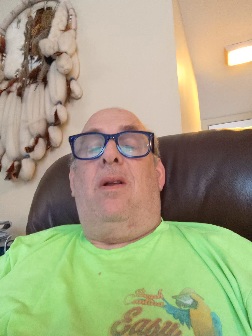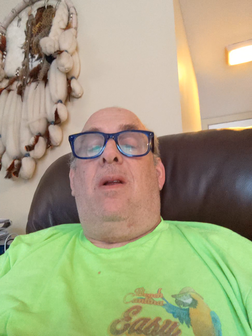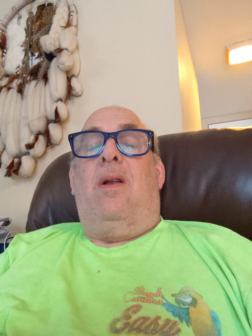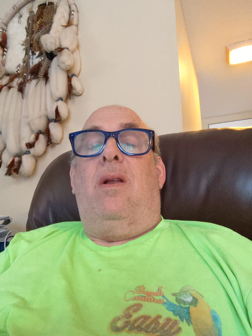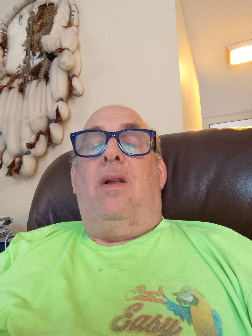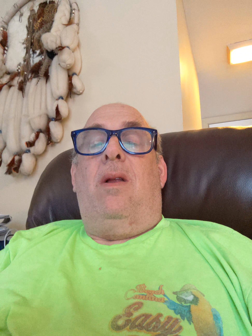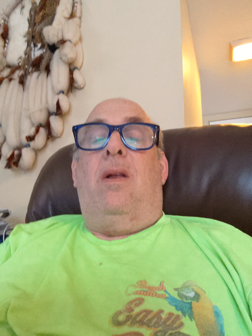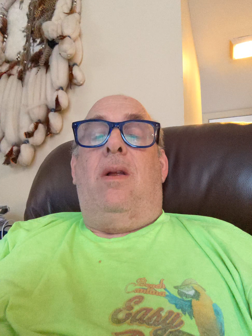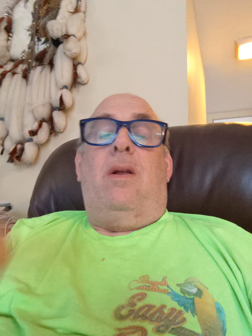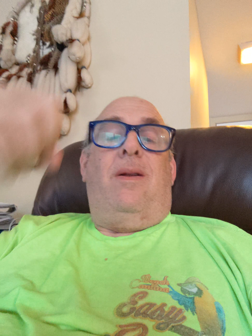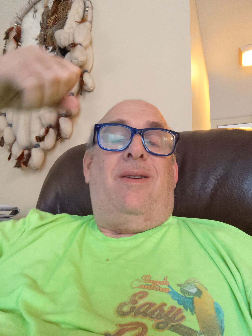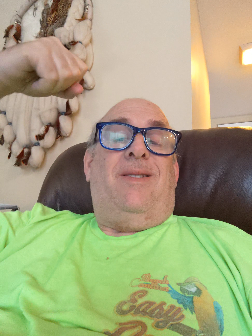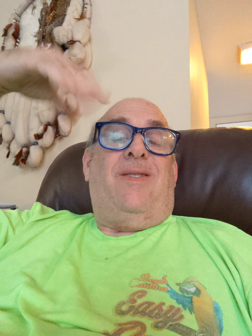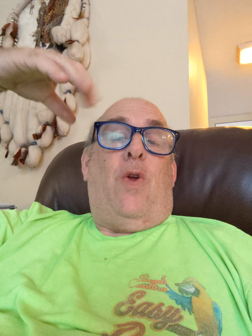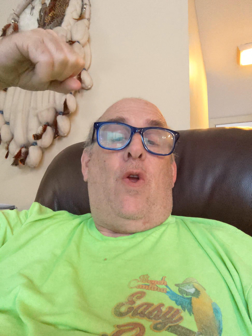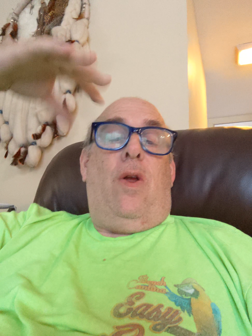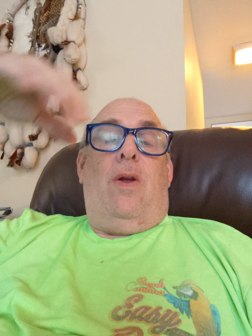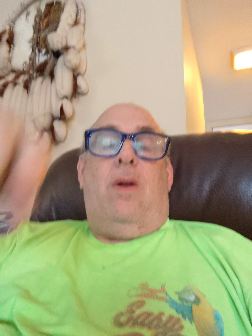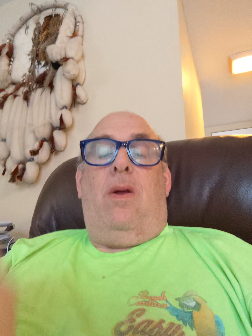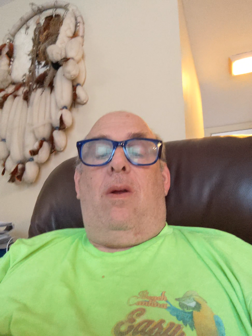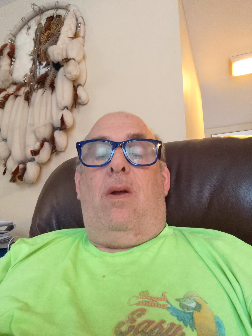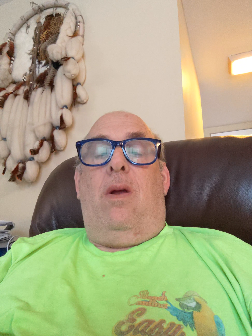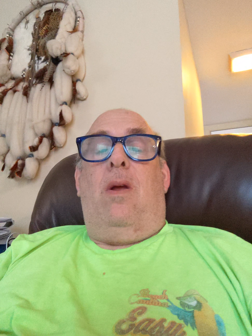shower